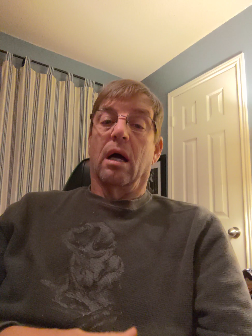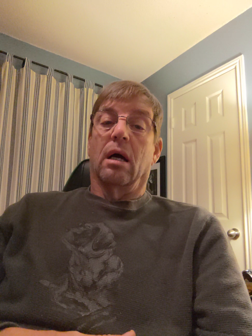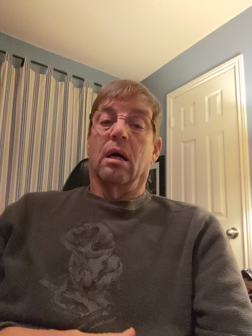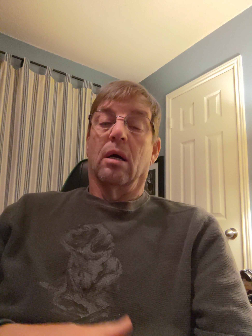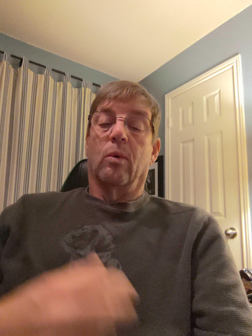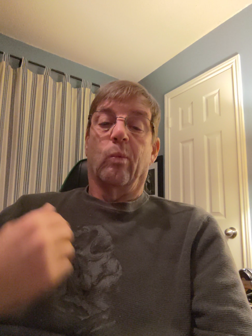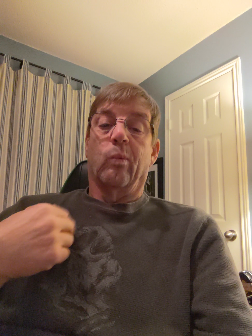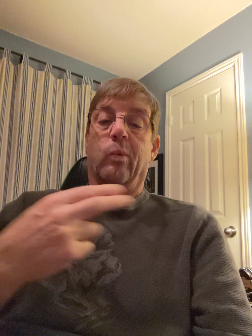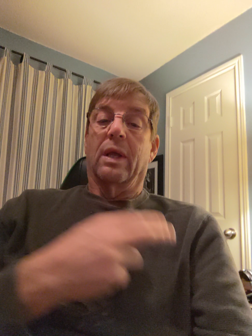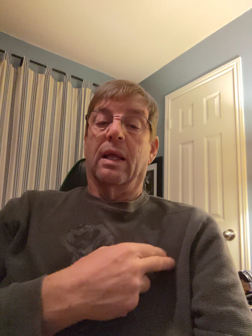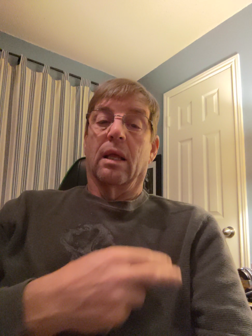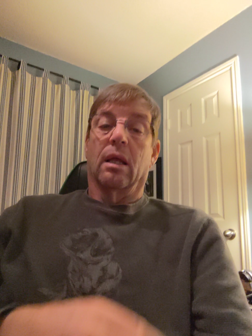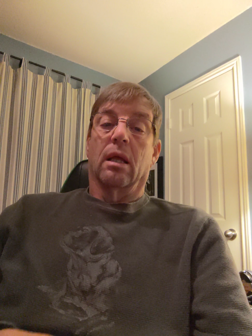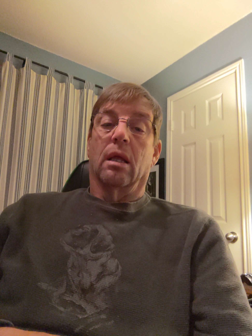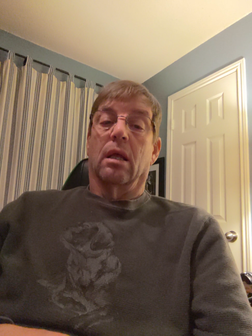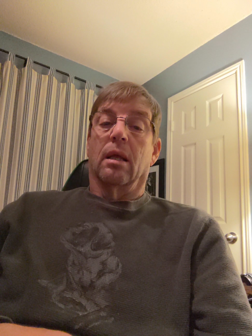we